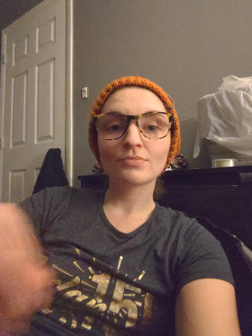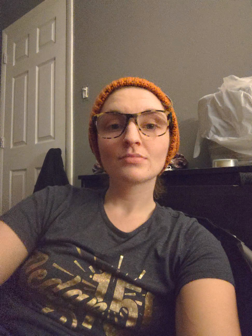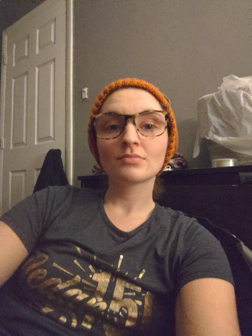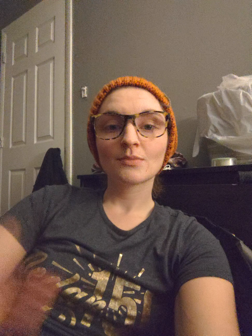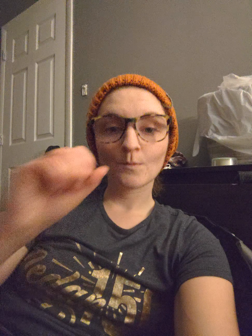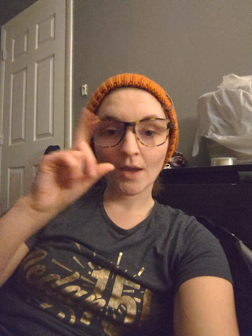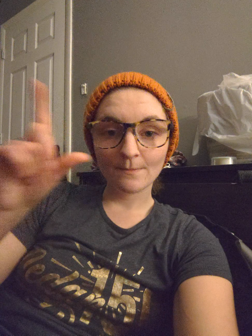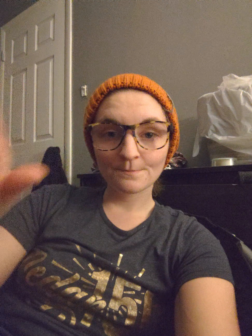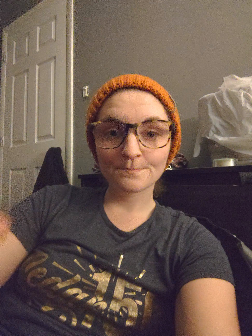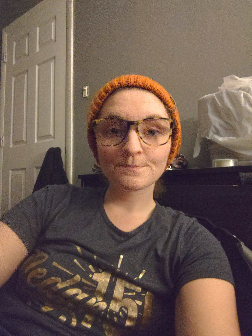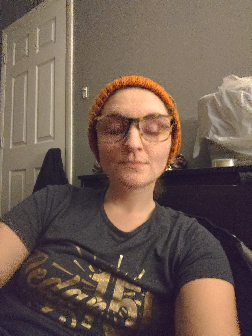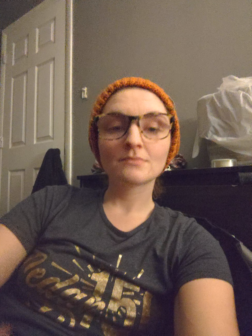wake